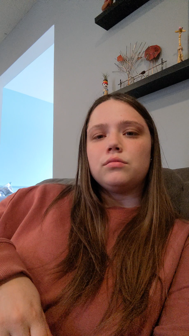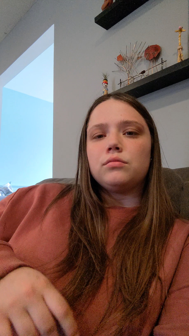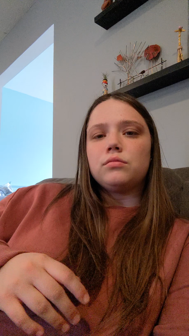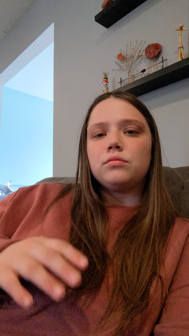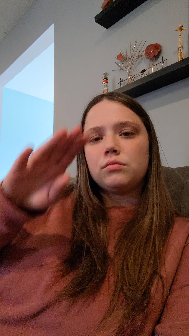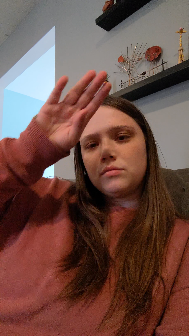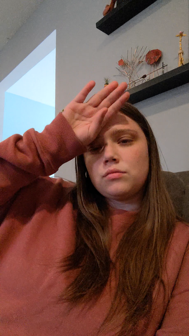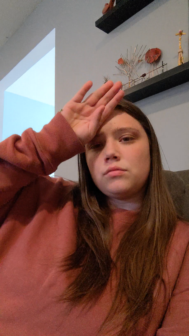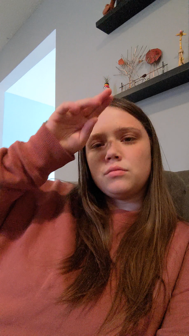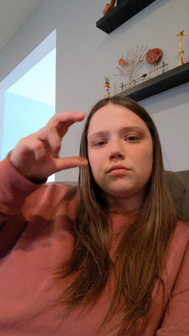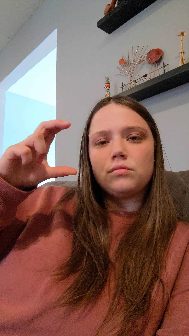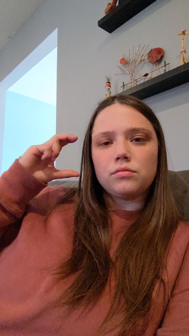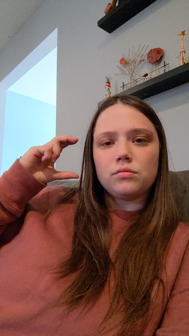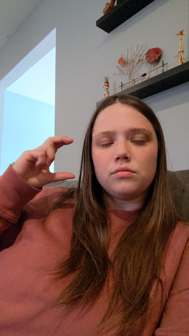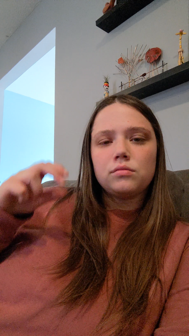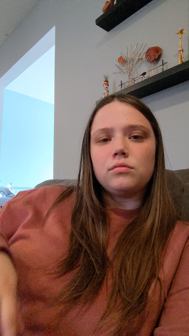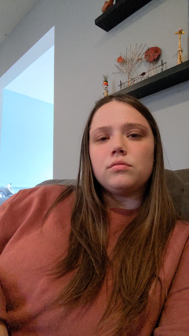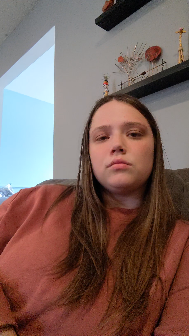fire truck